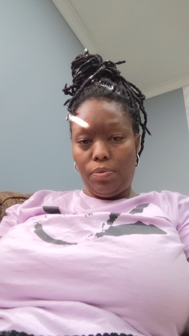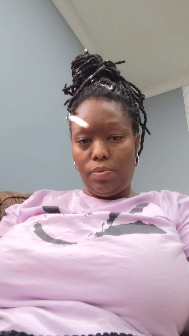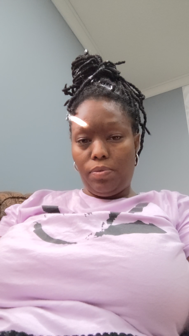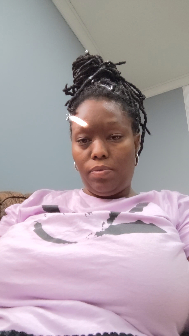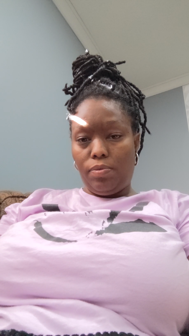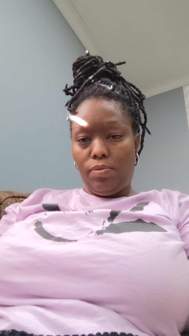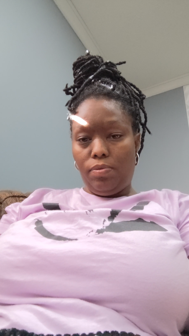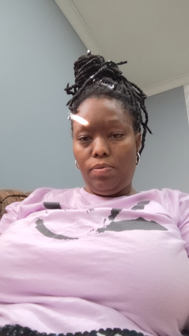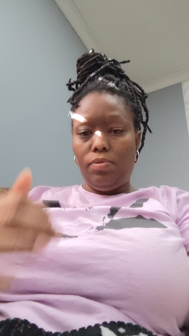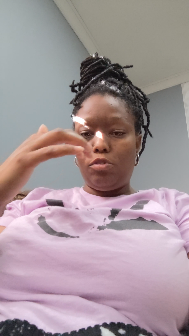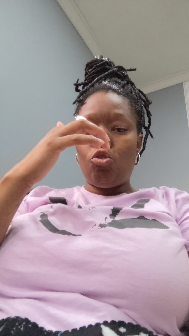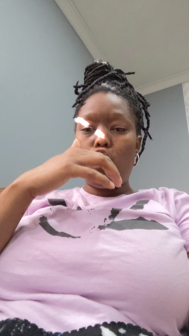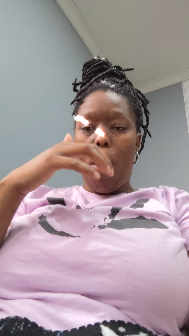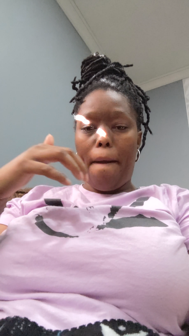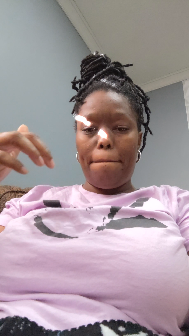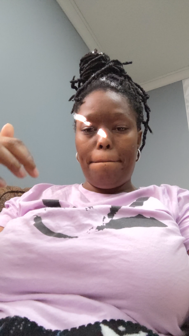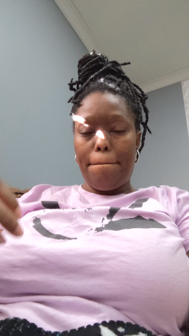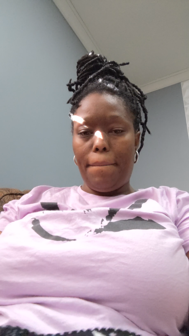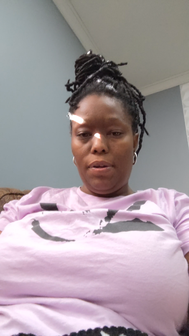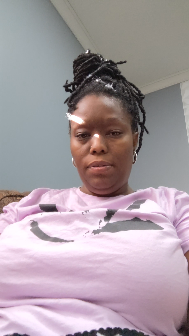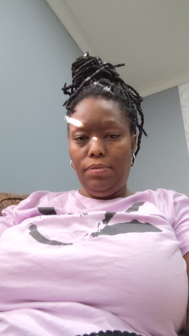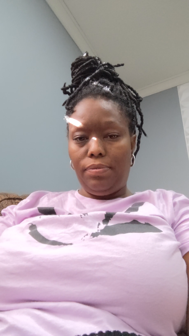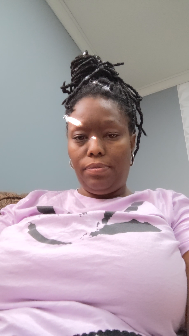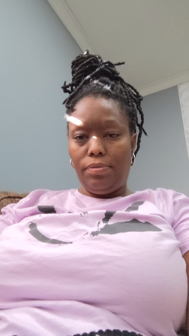grapes